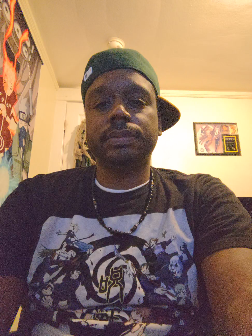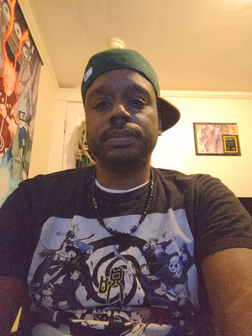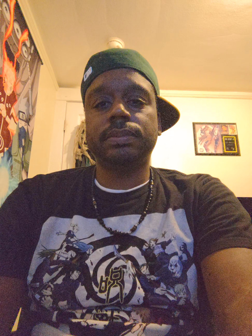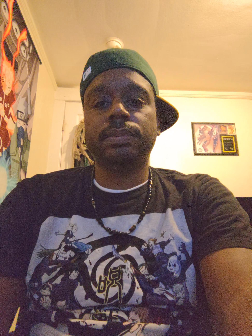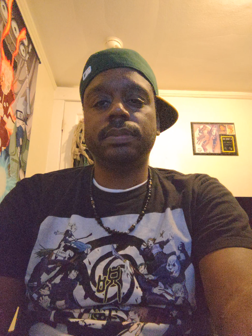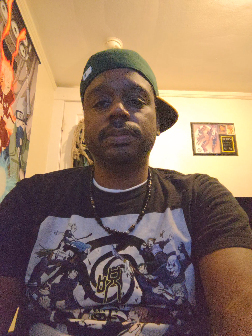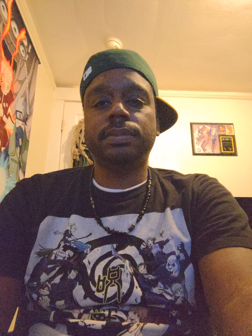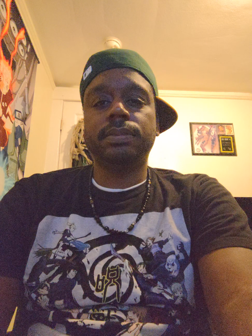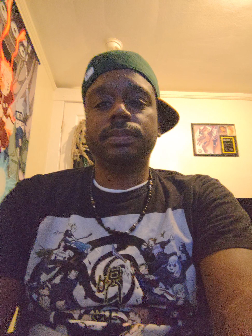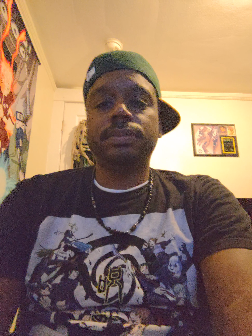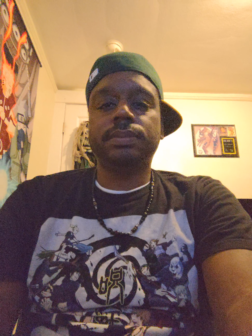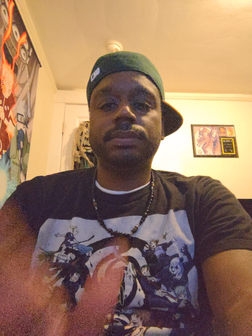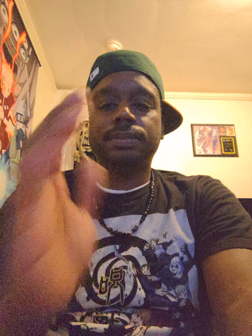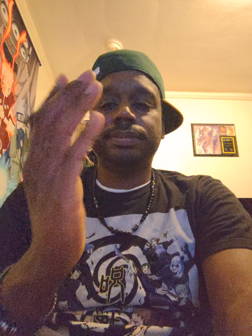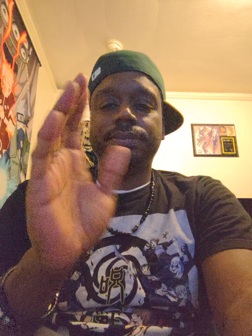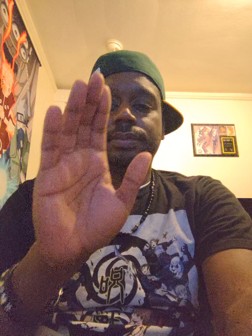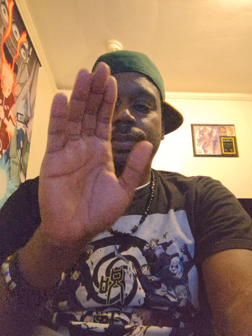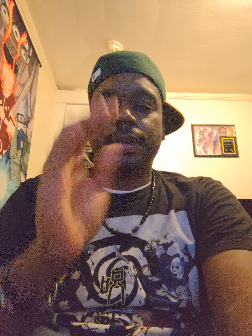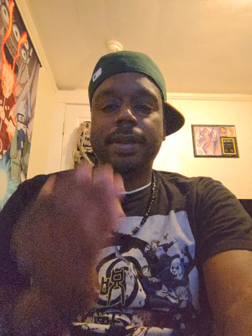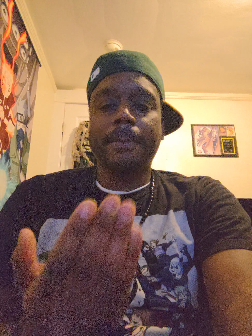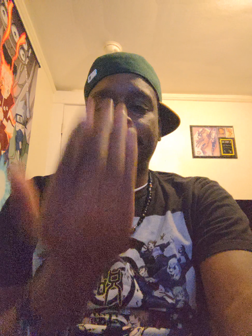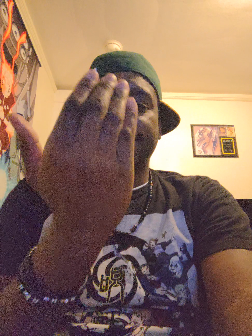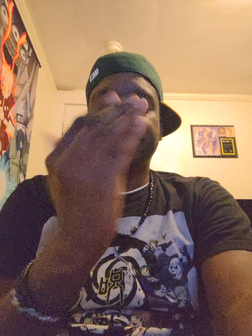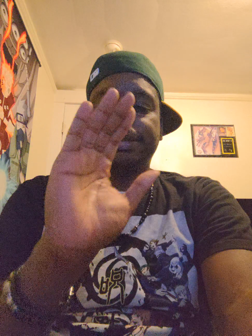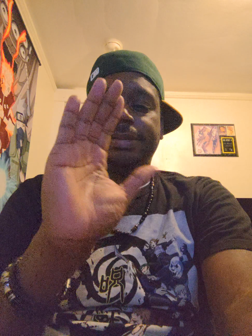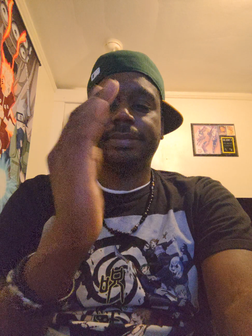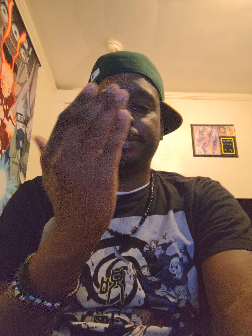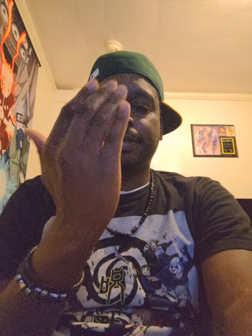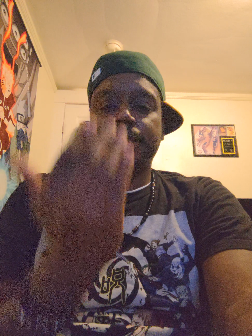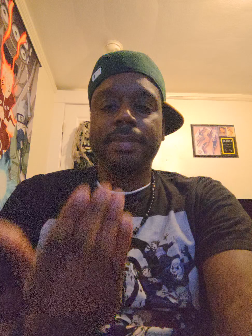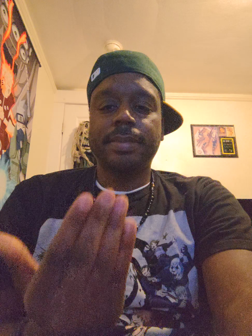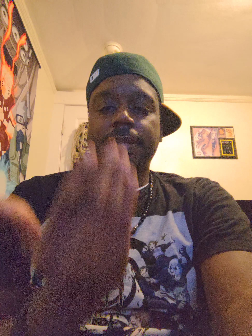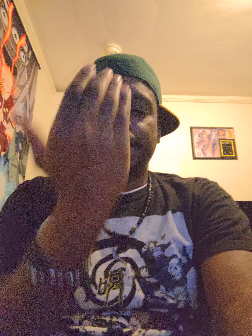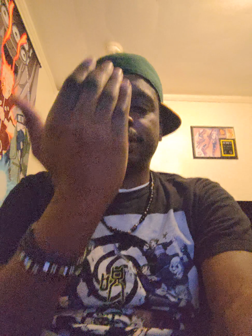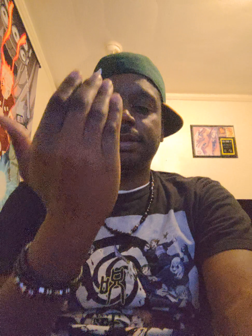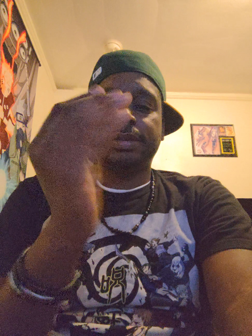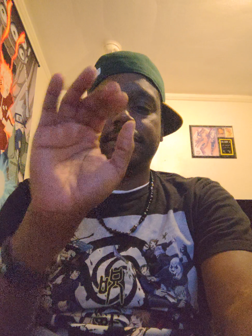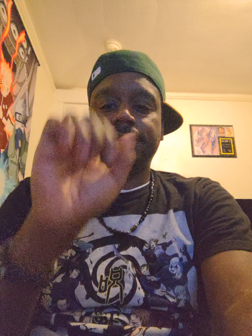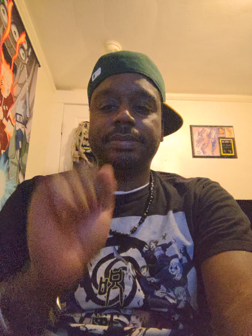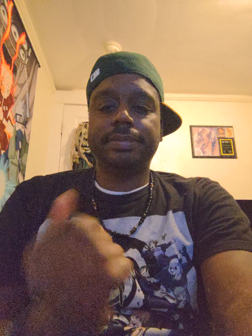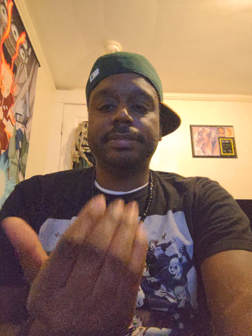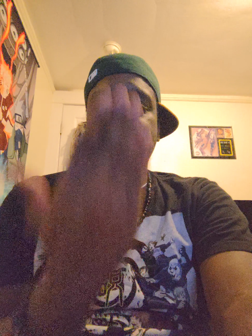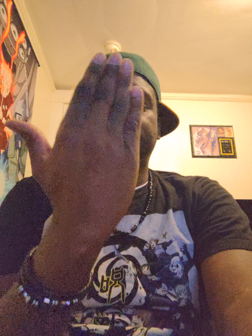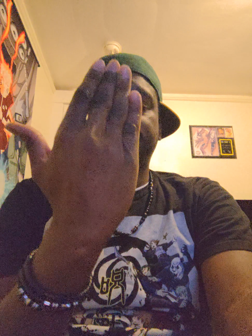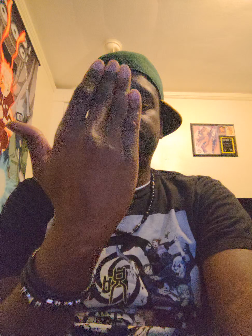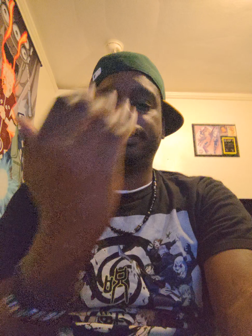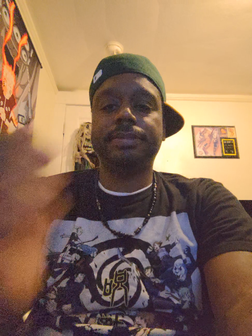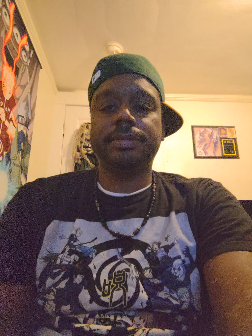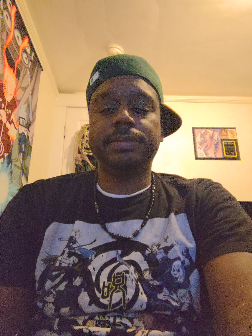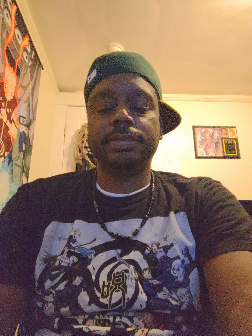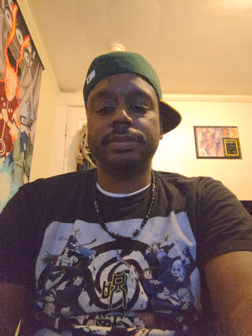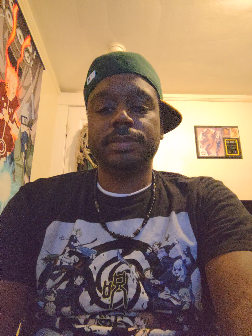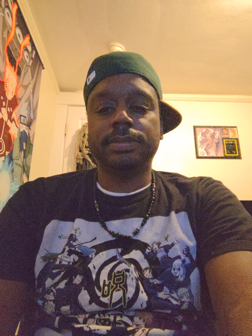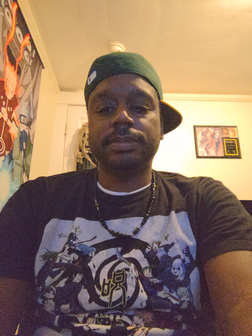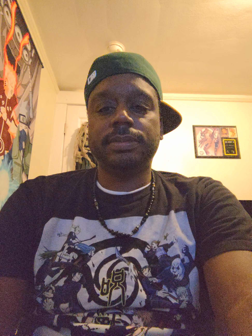mitten